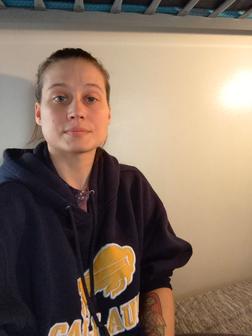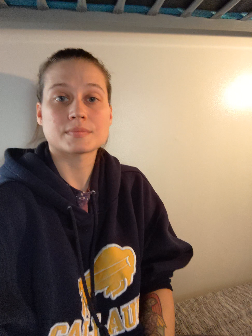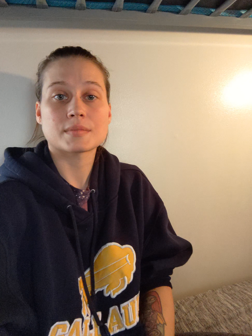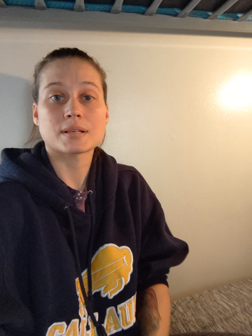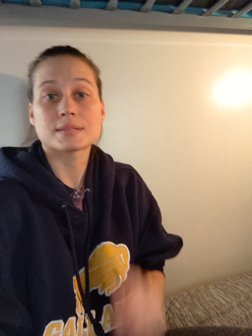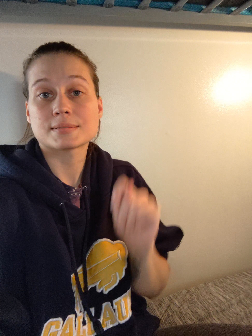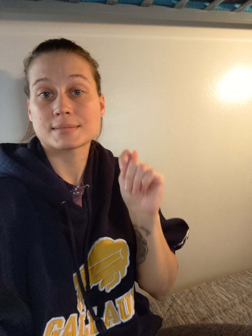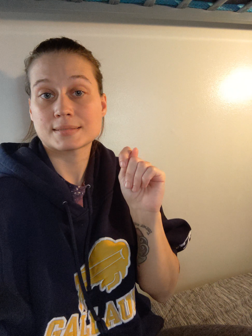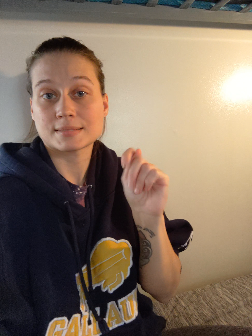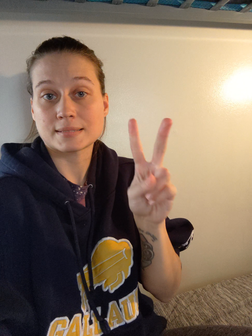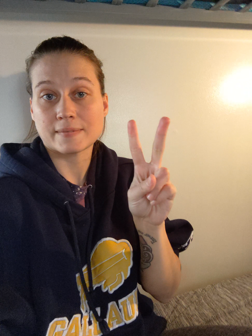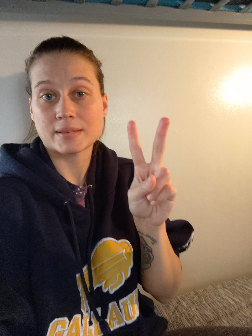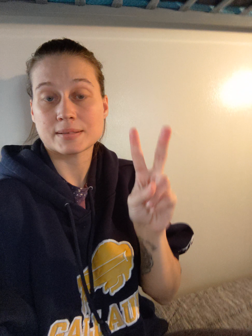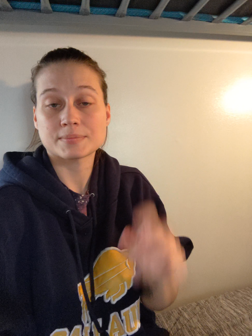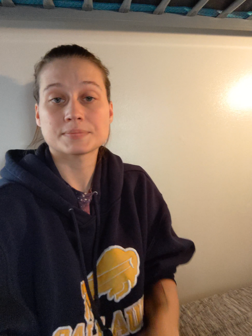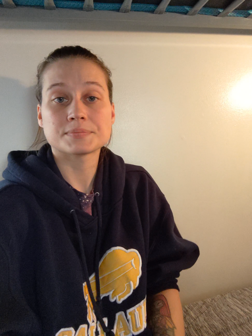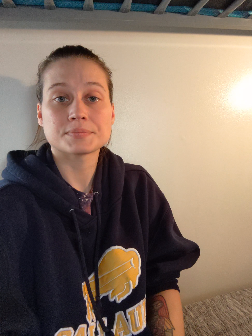TV